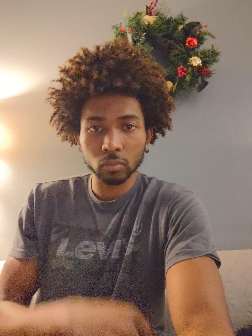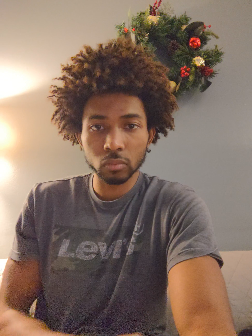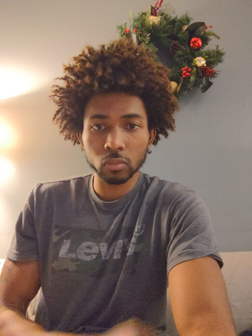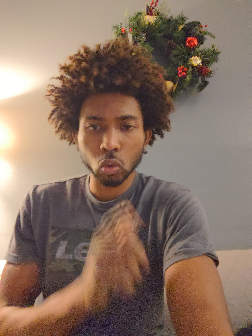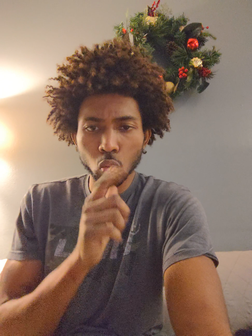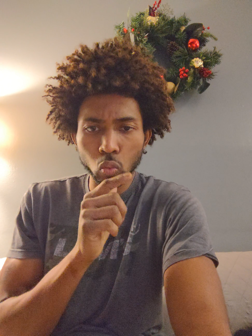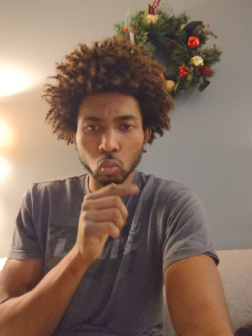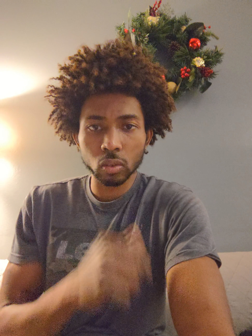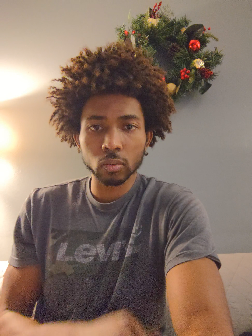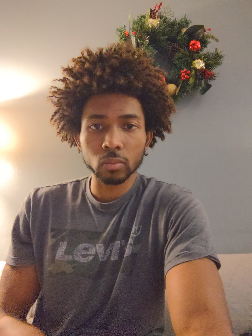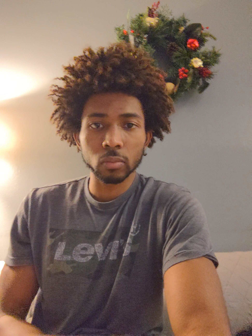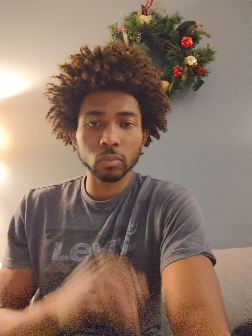who